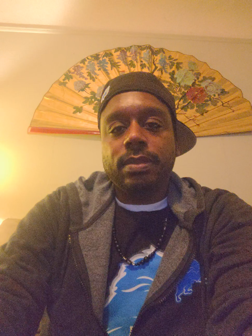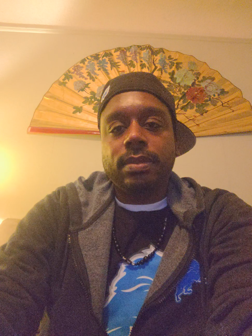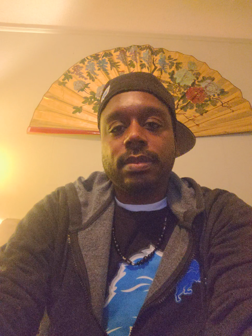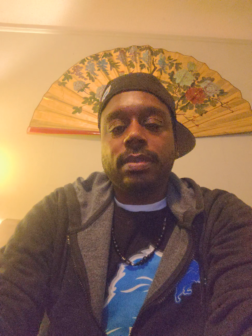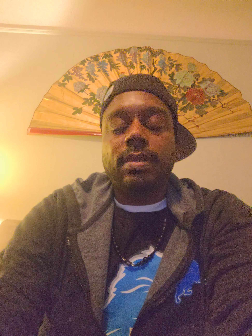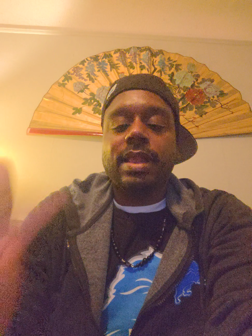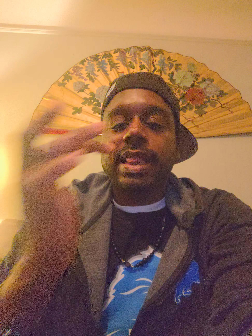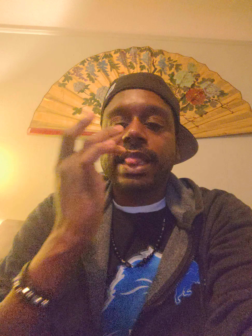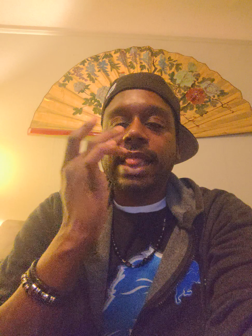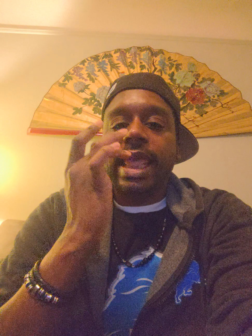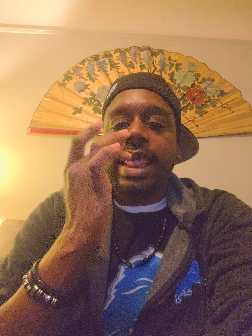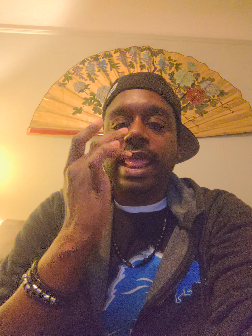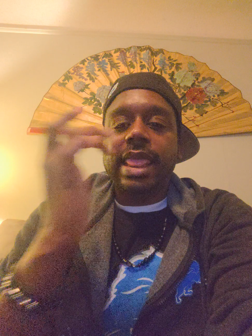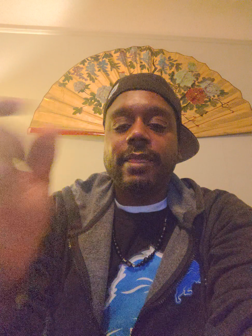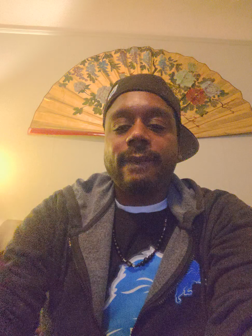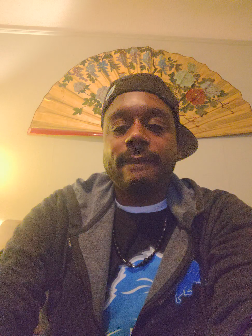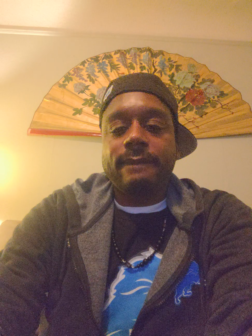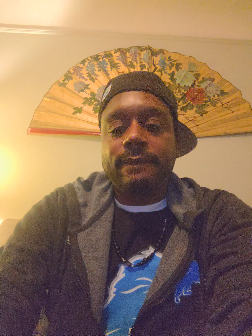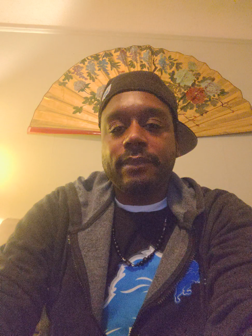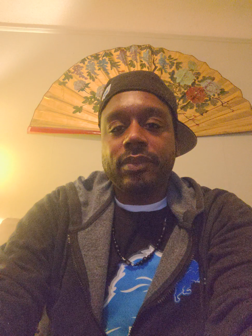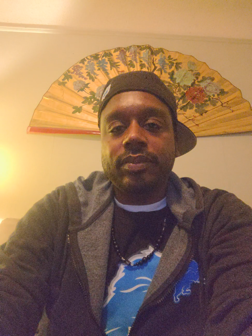taste